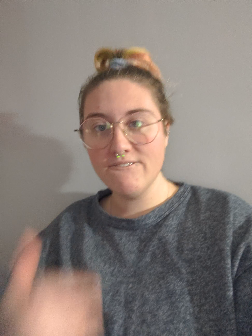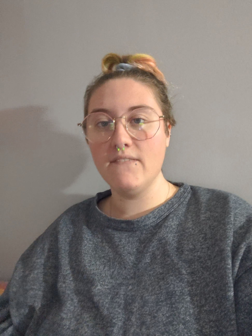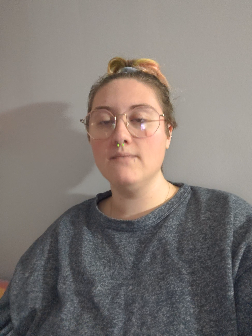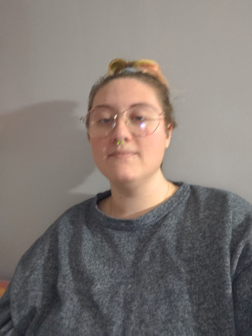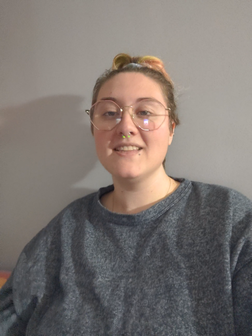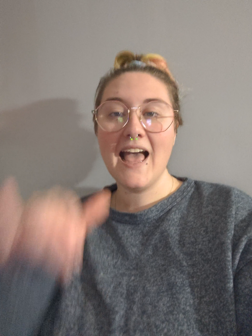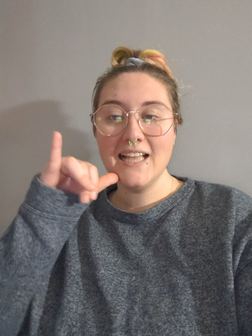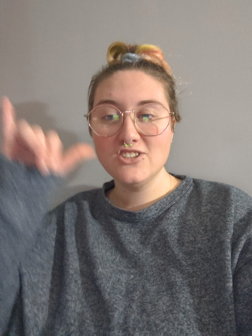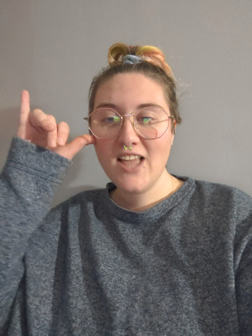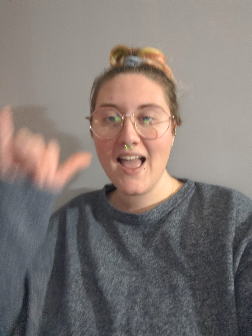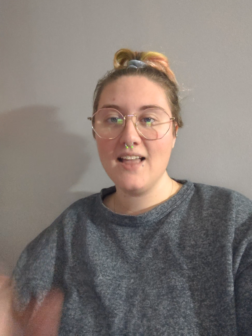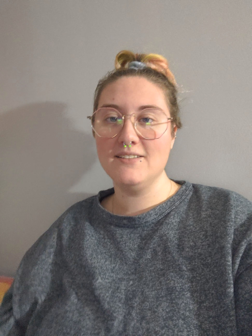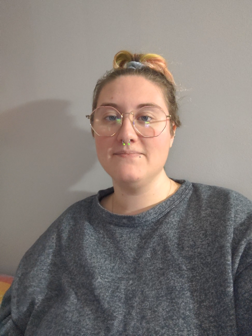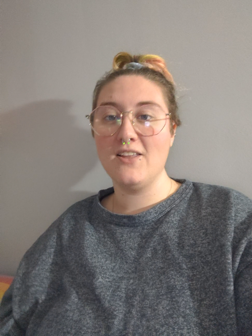yesterday